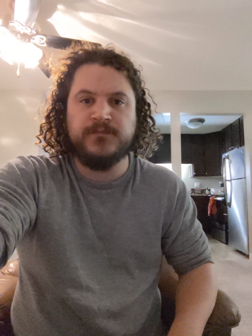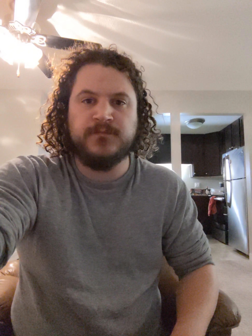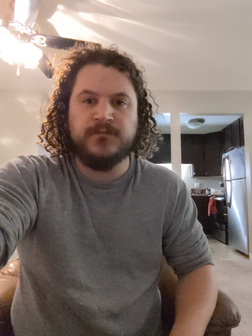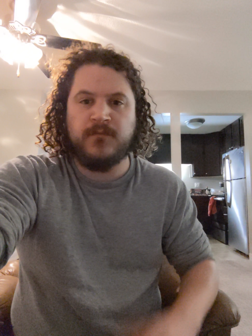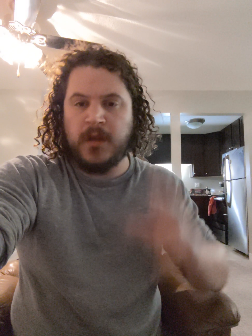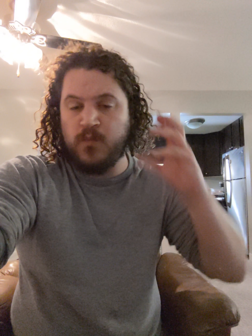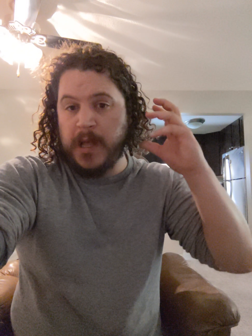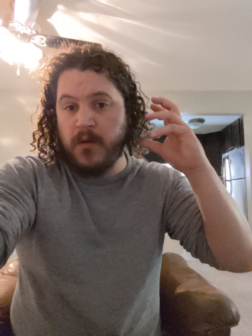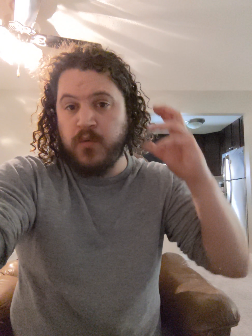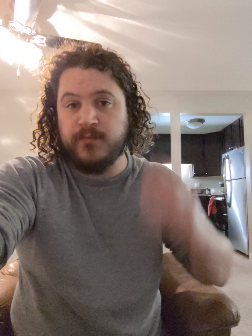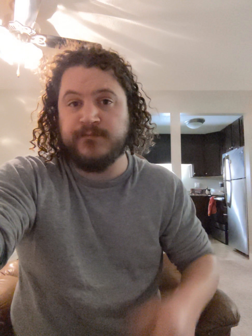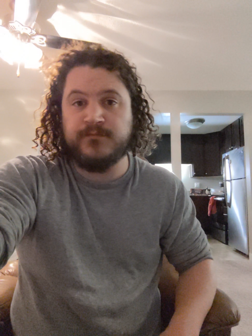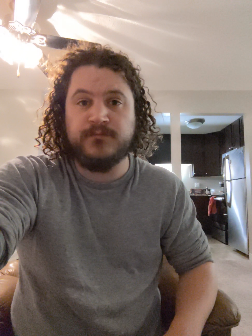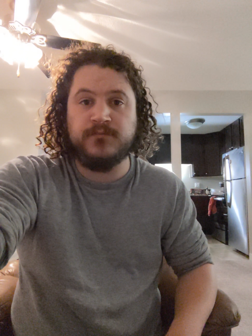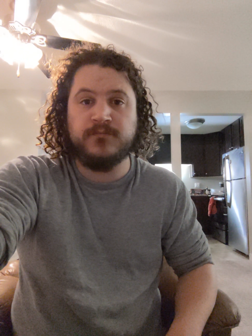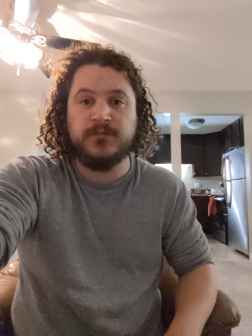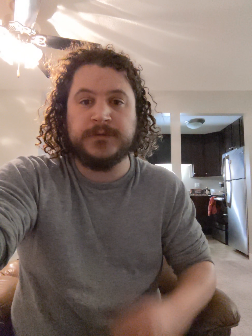radio